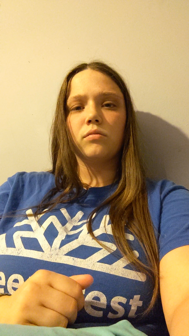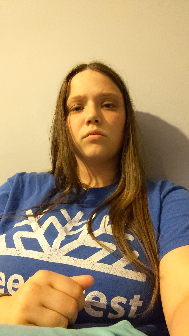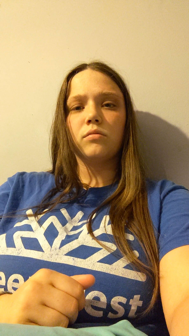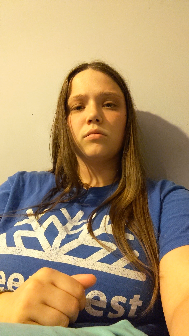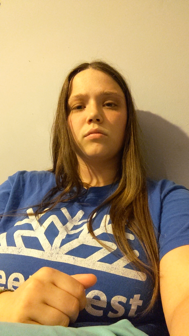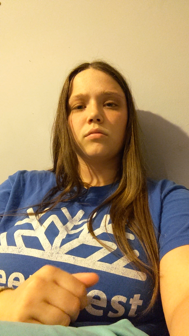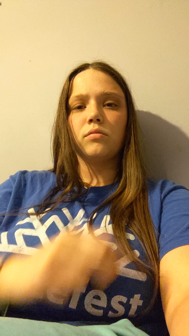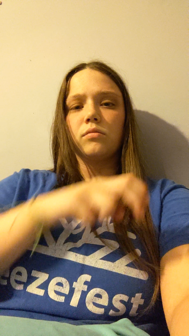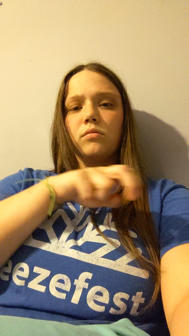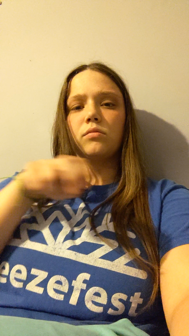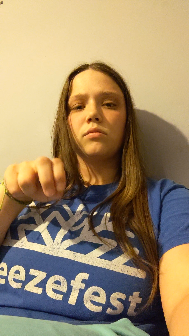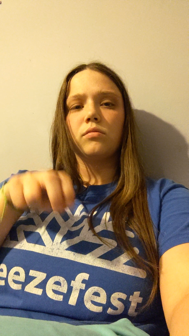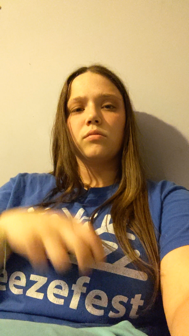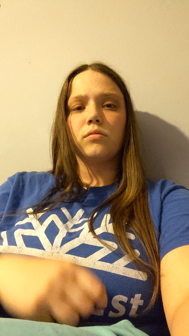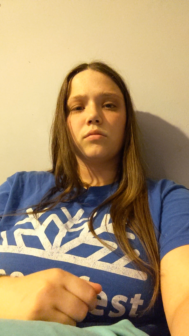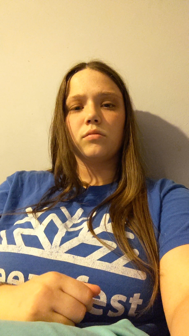couch